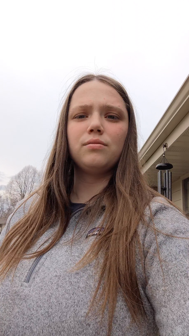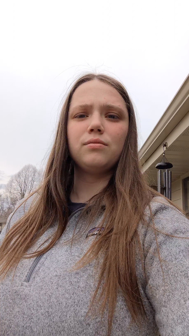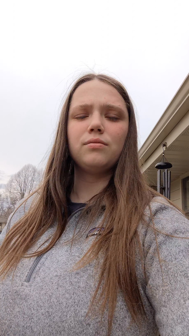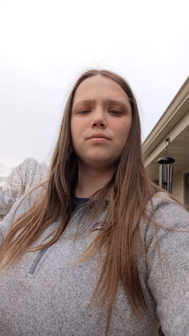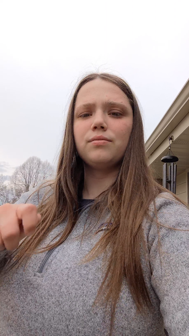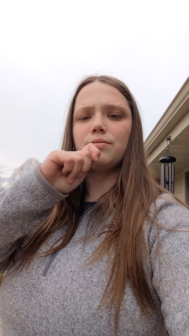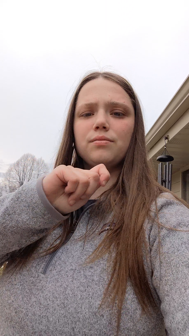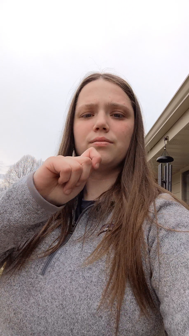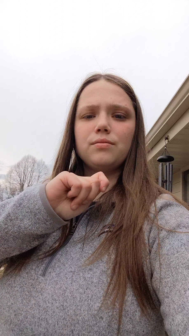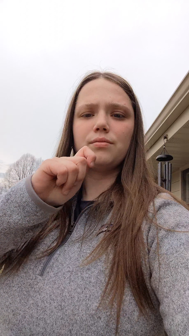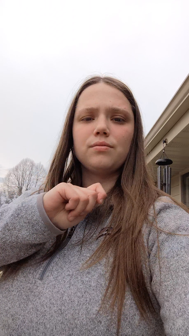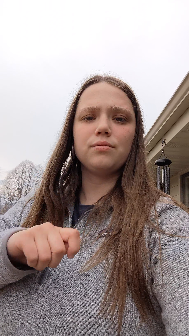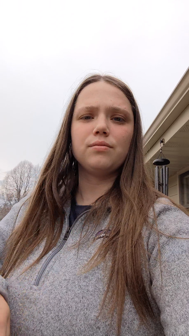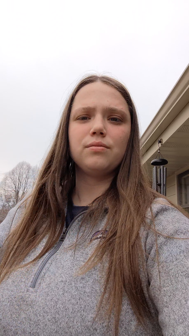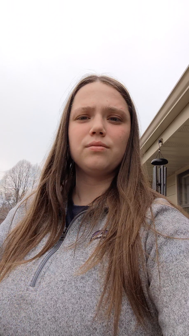popsicle